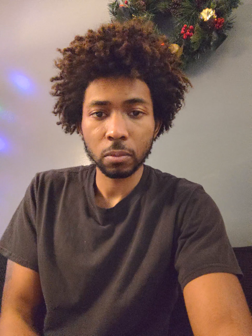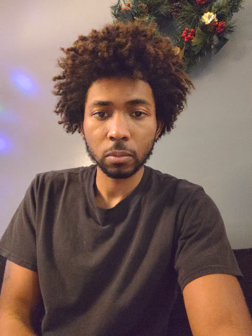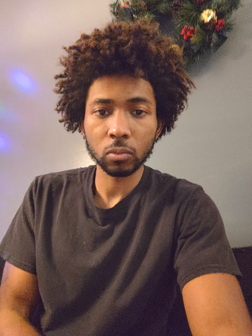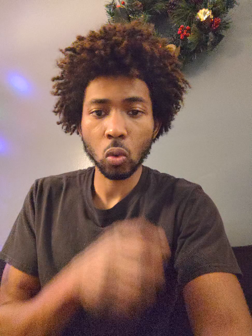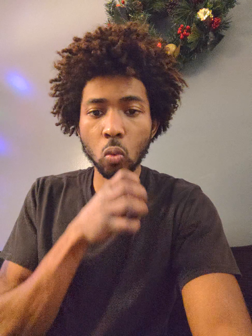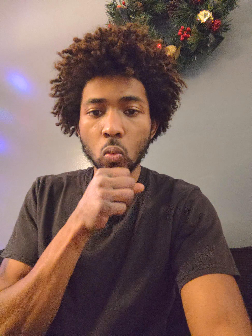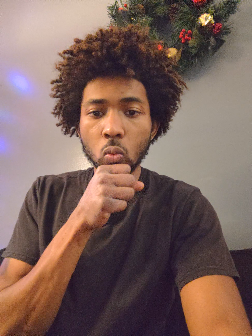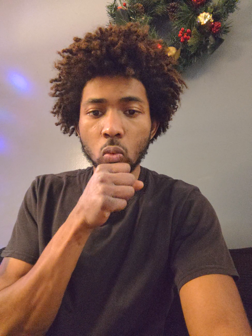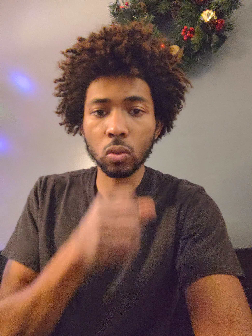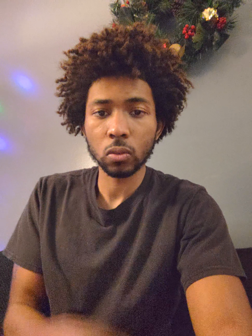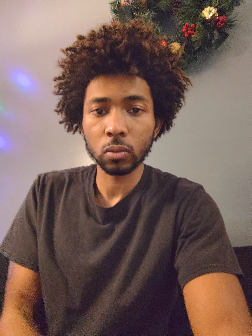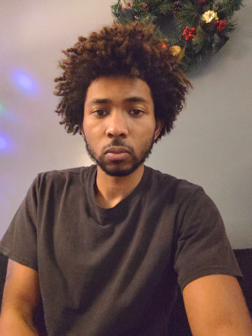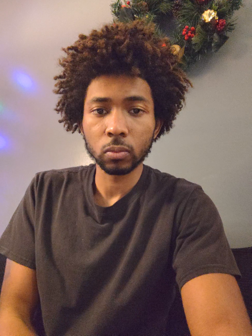orange